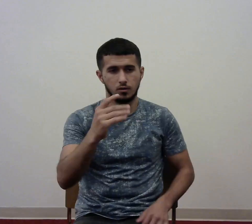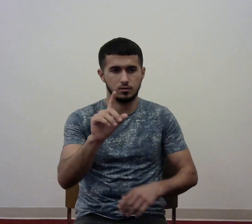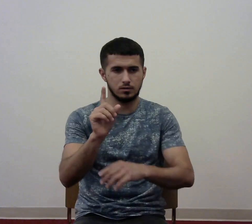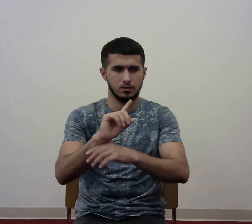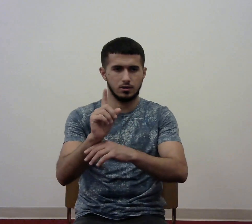qələm